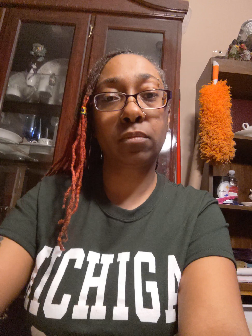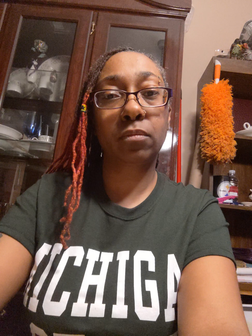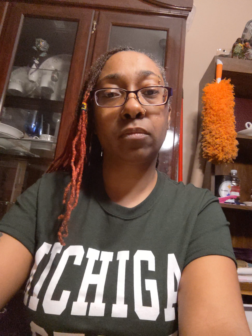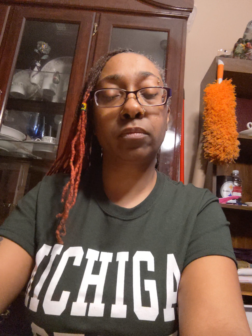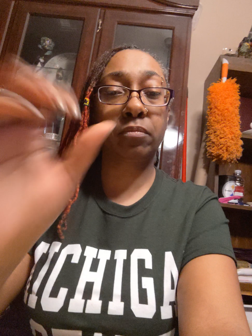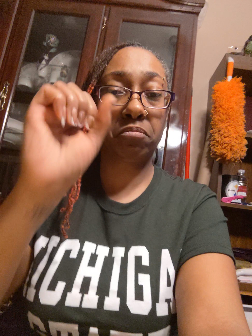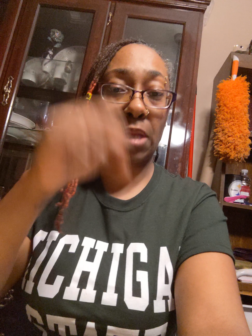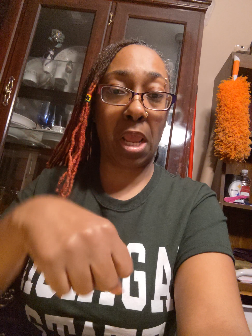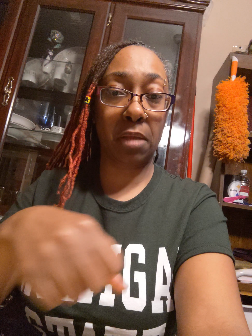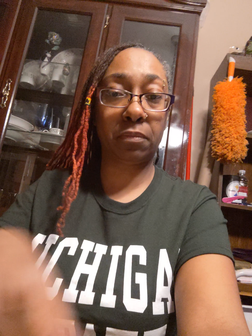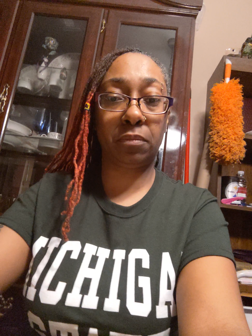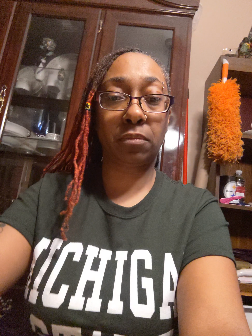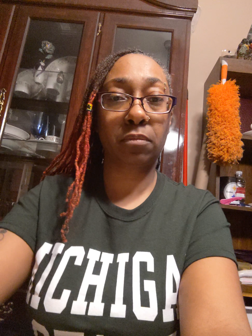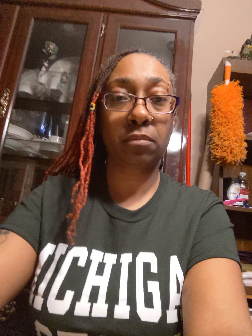can